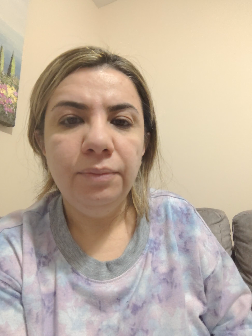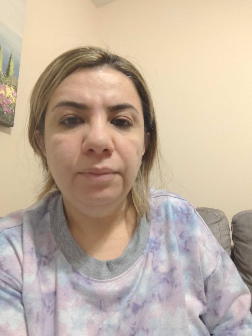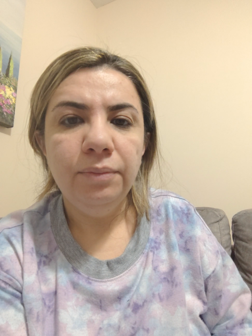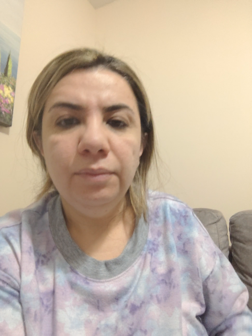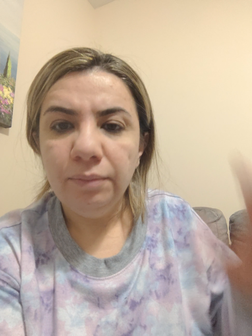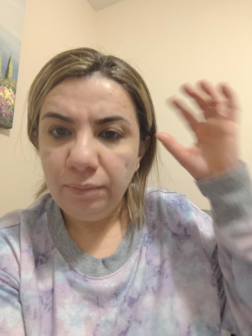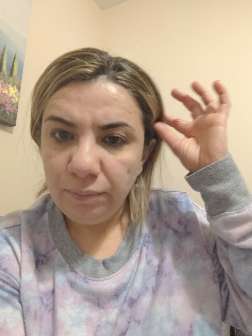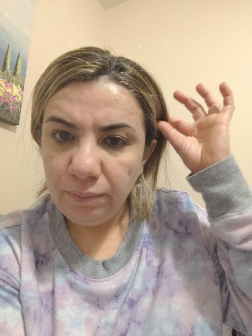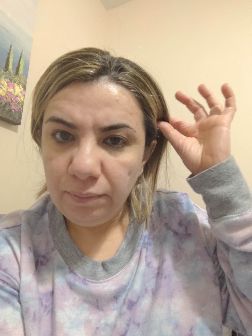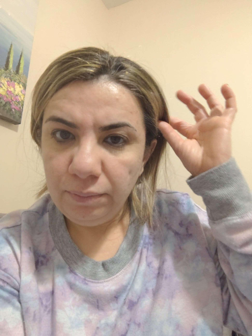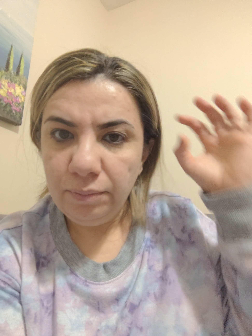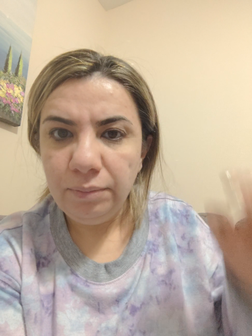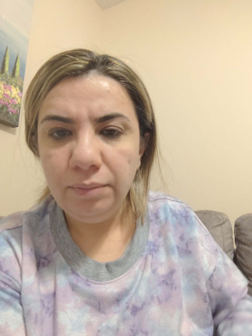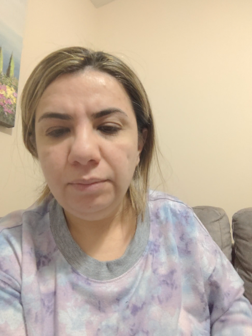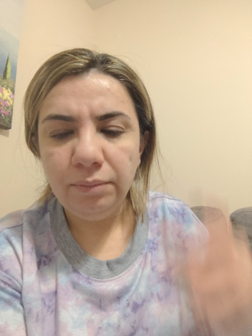hair